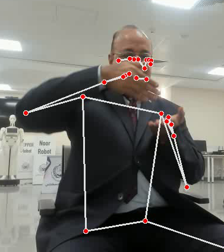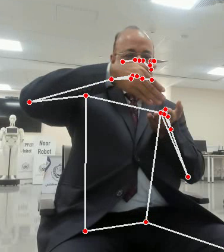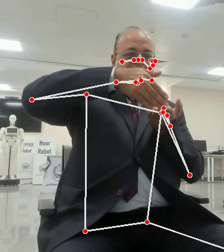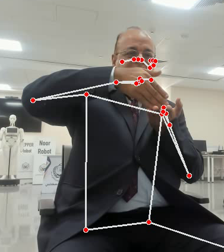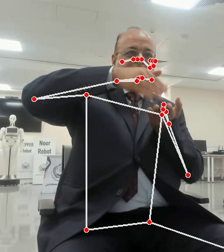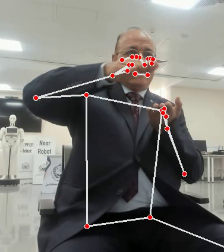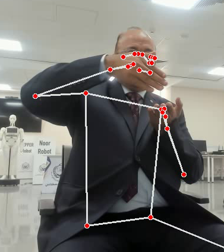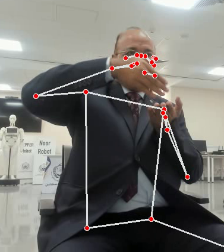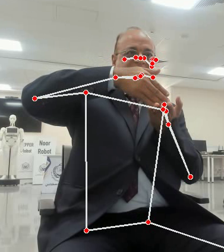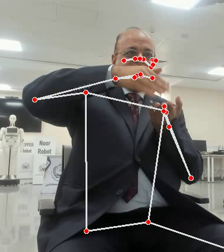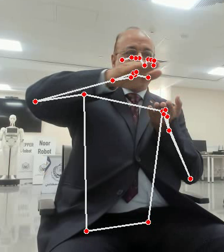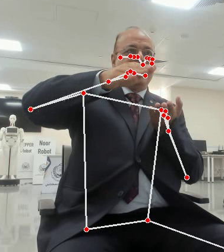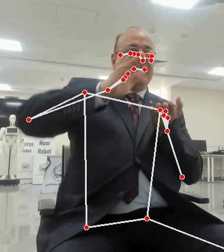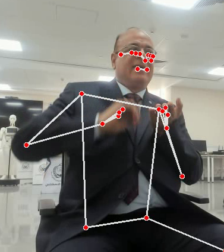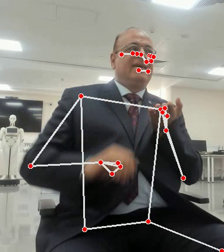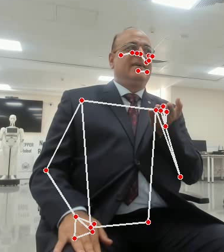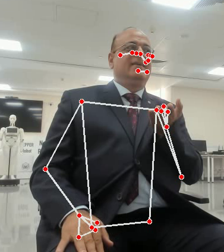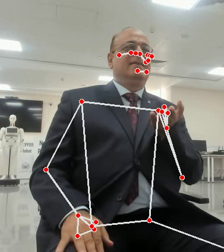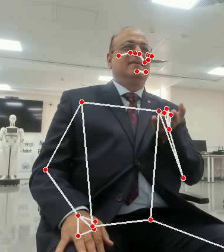hta hta